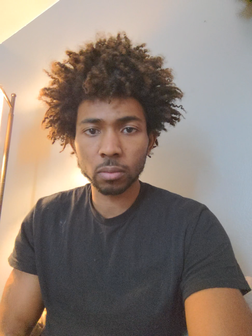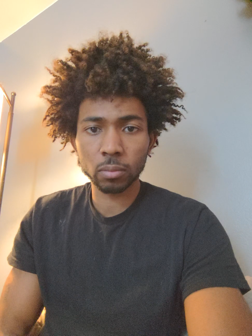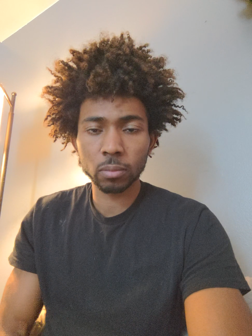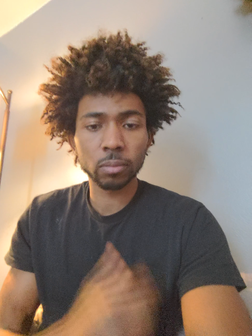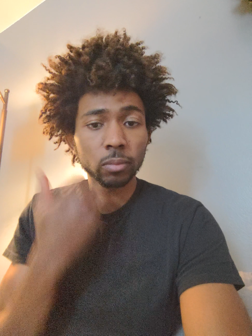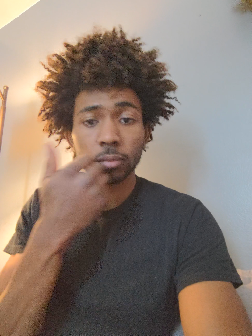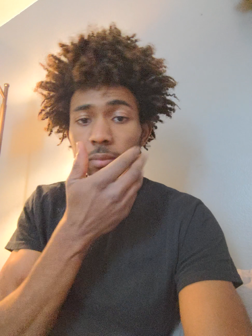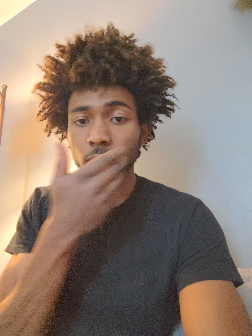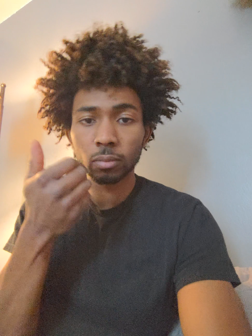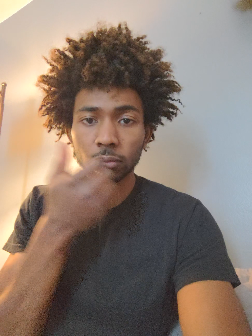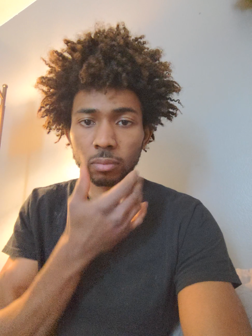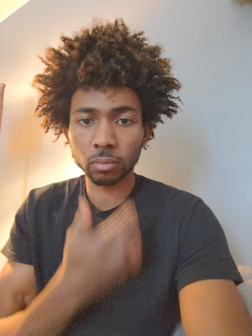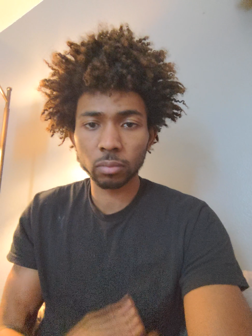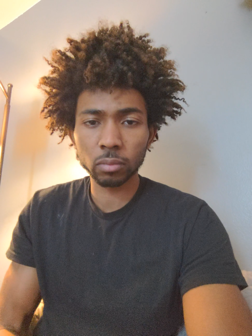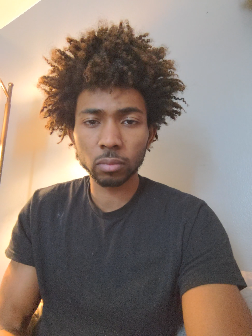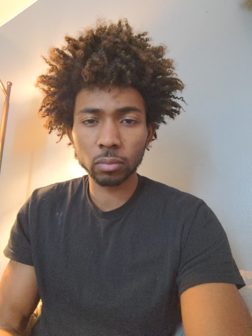napkin